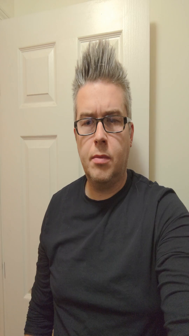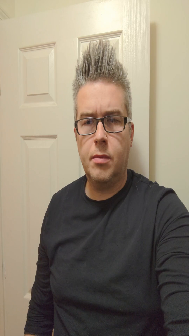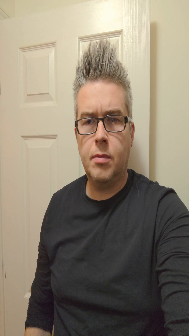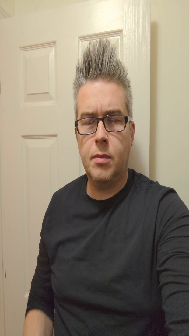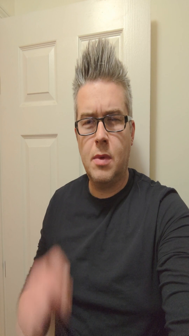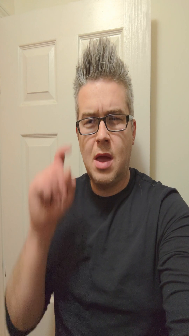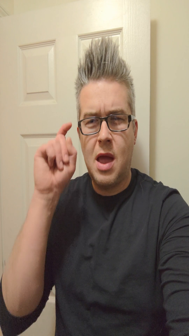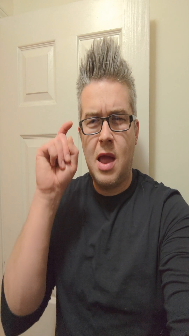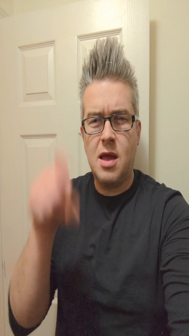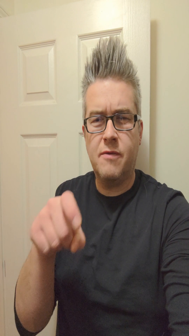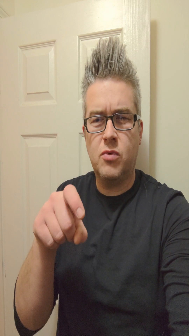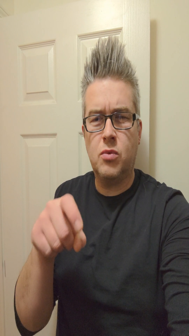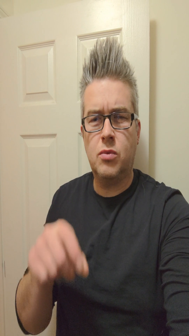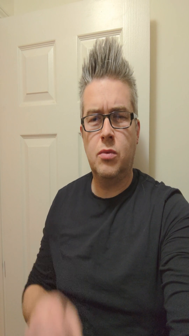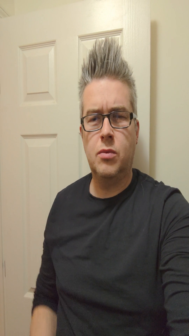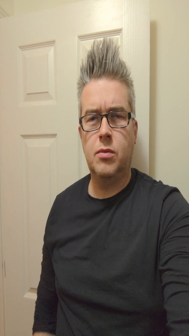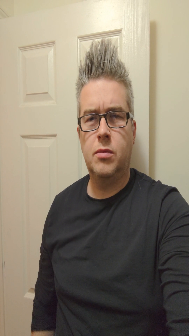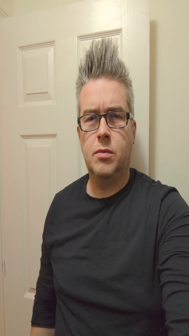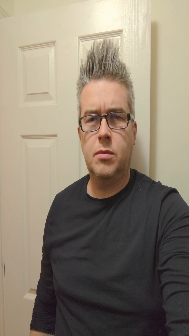have to